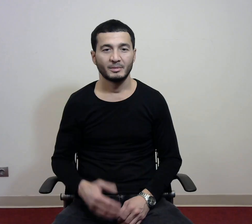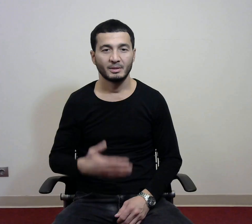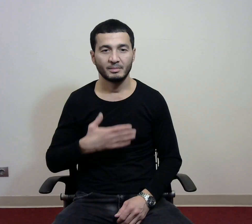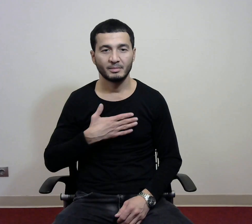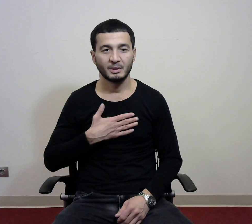mən